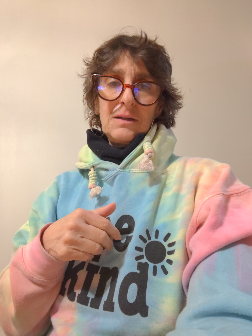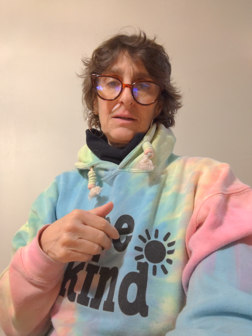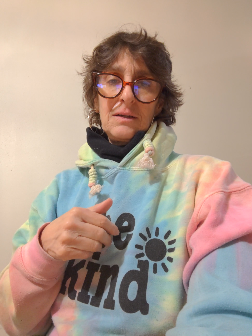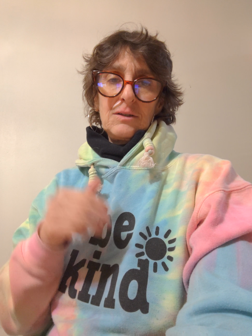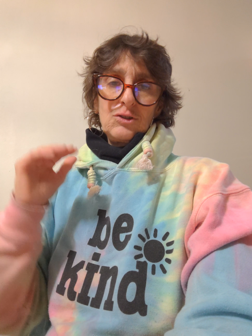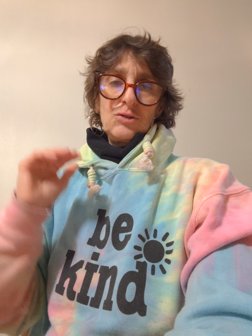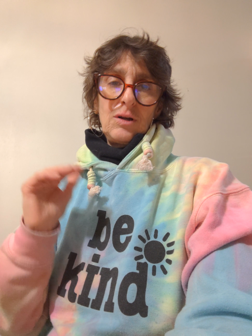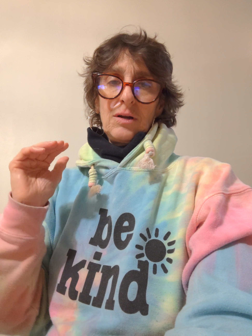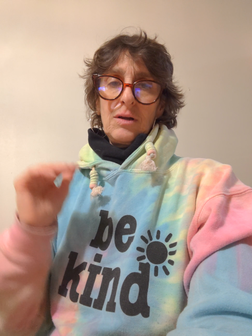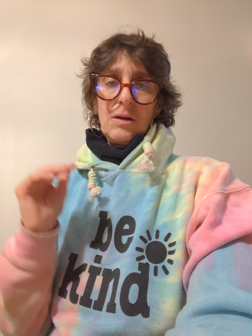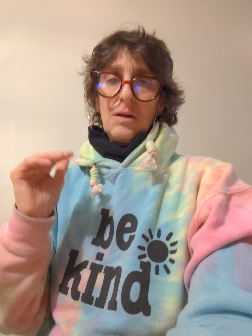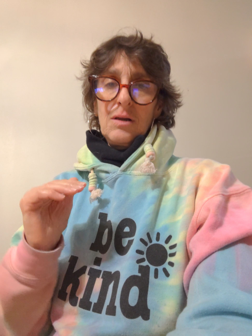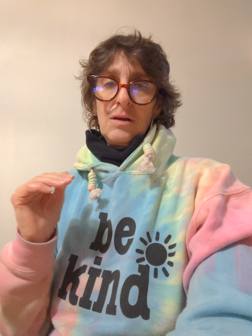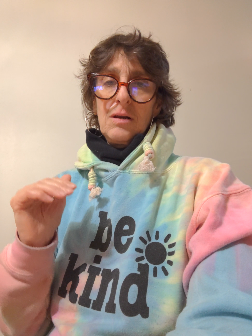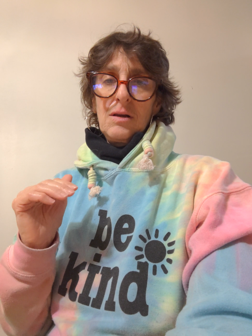child